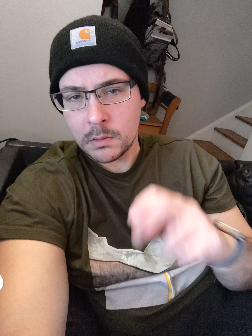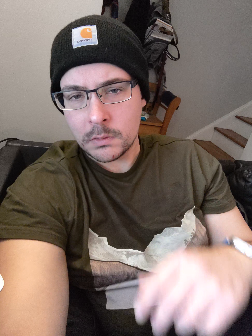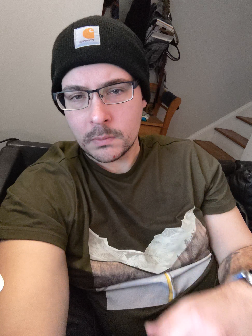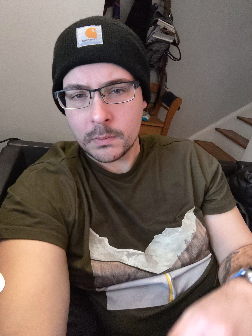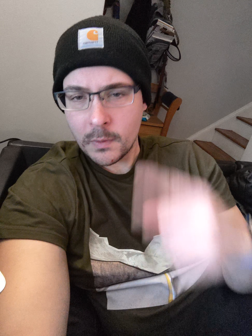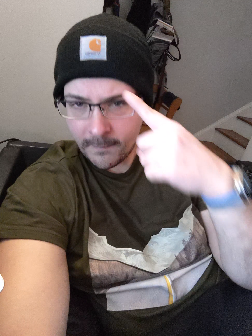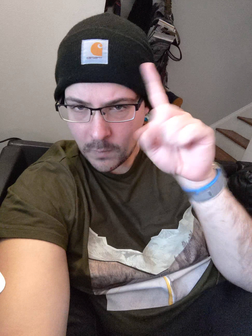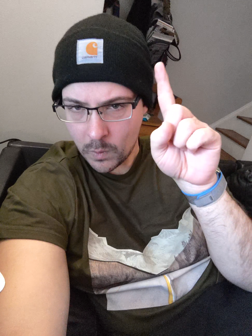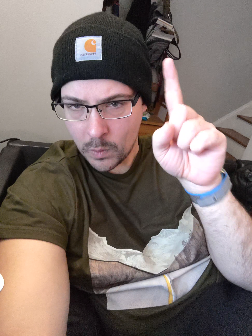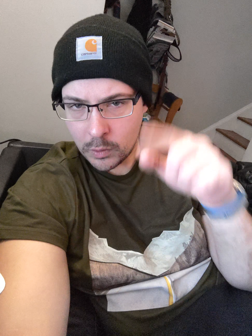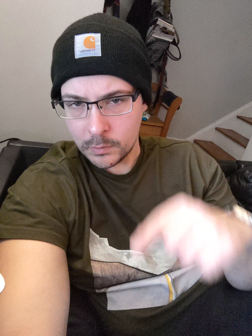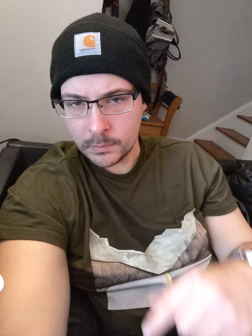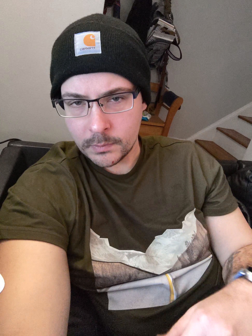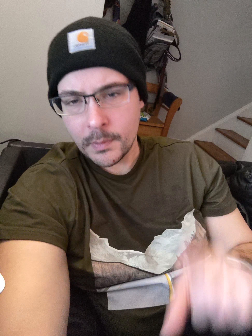for